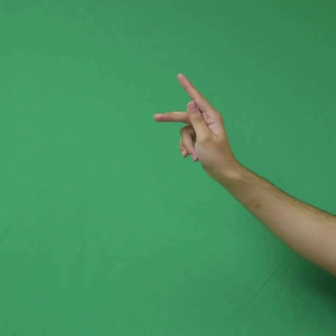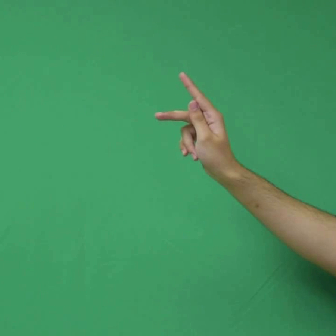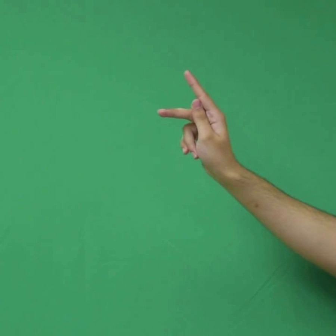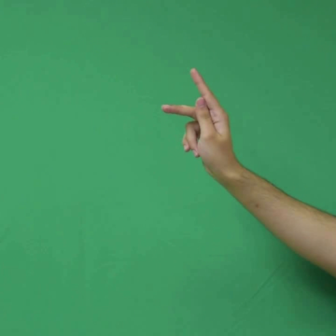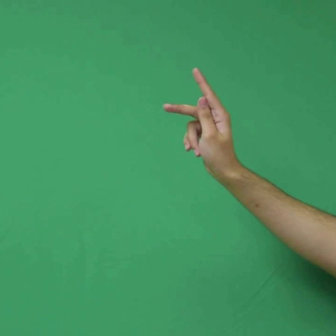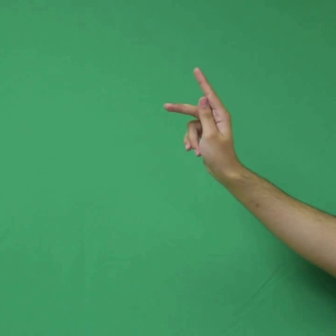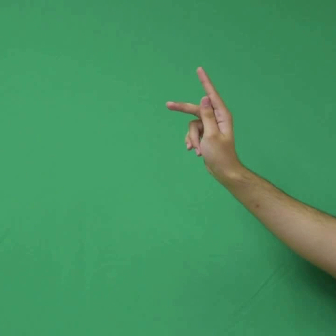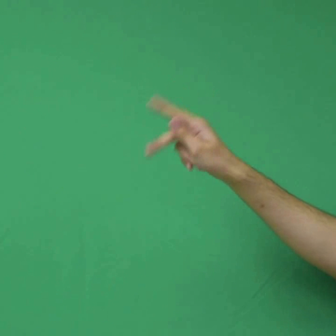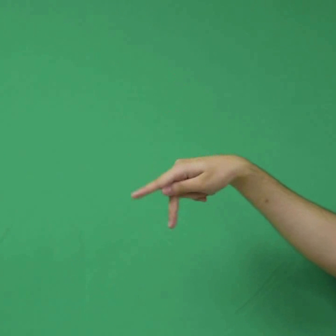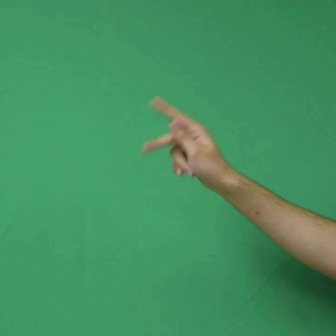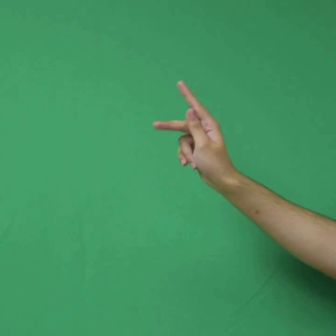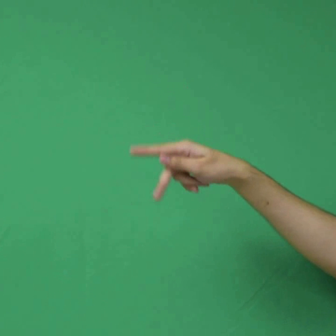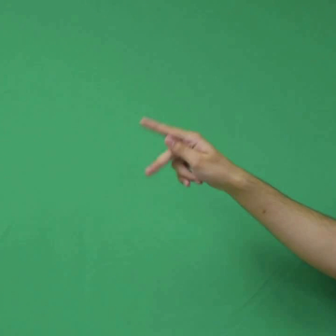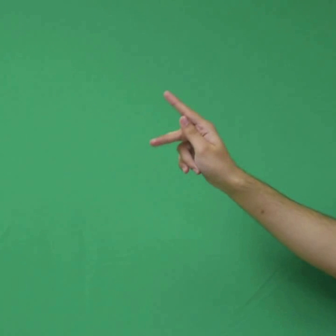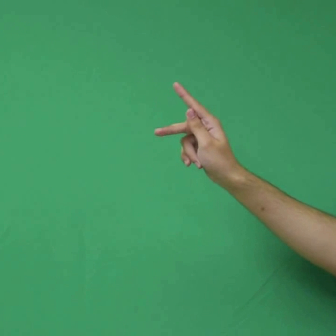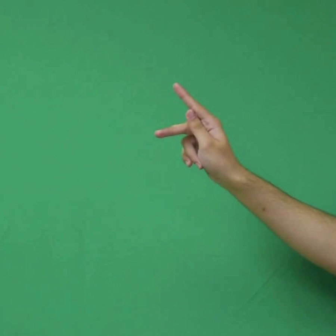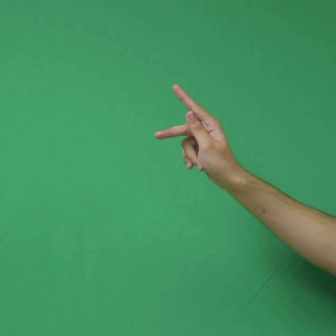K